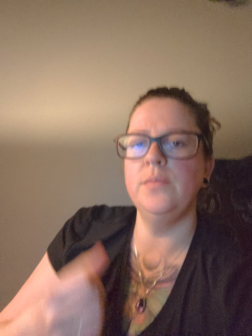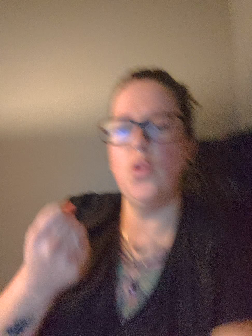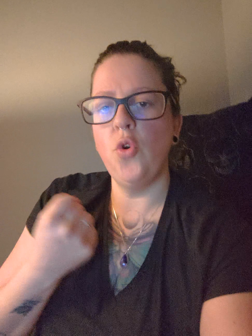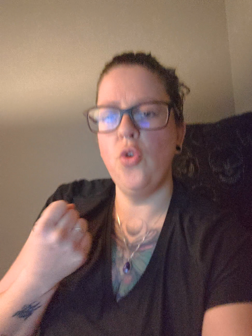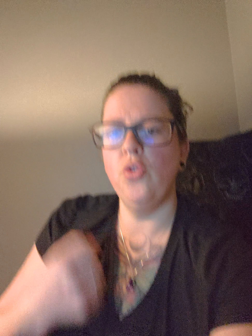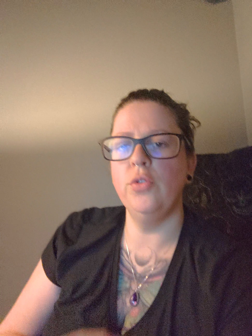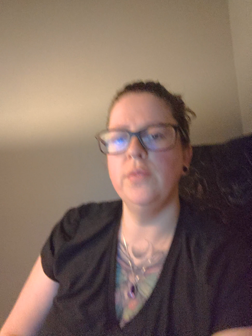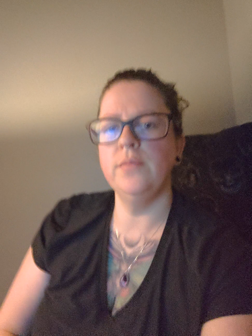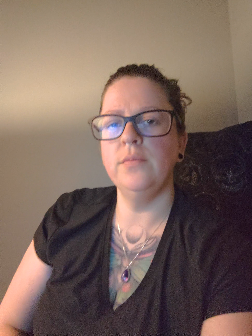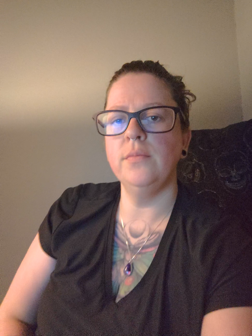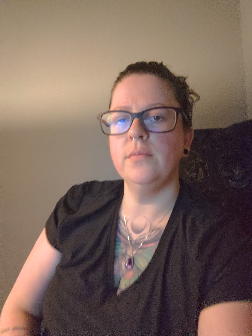car